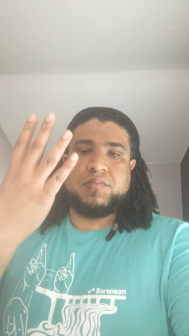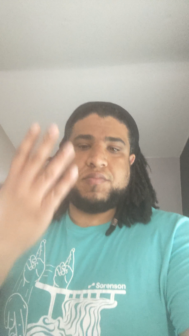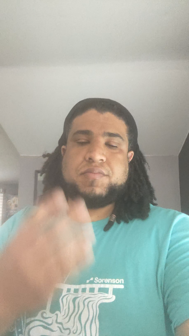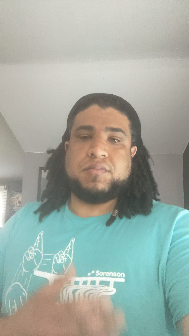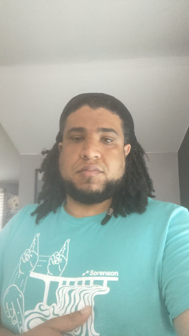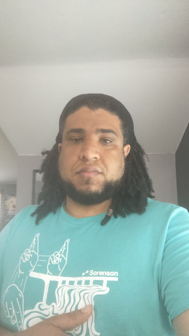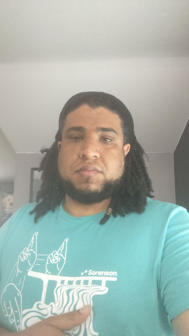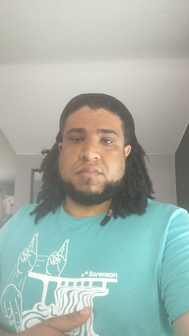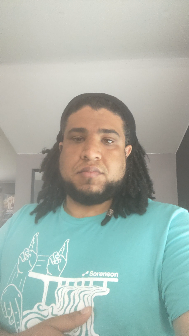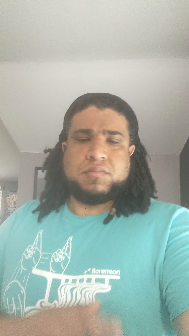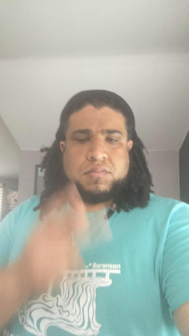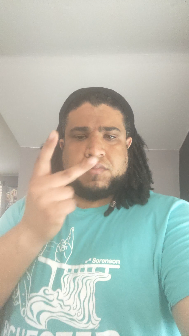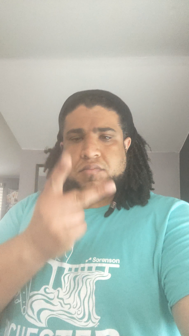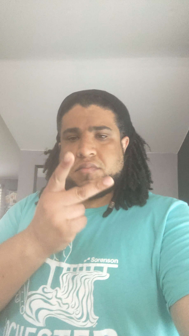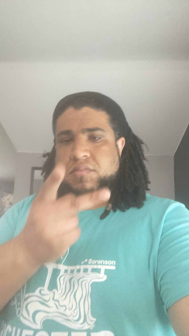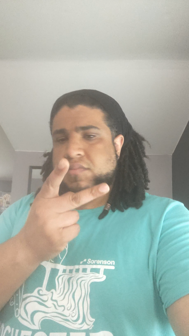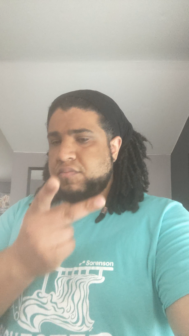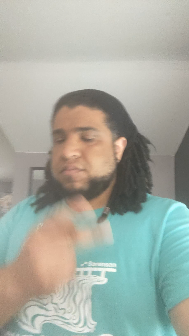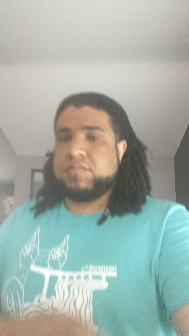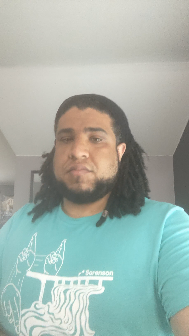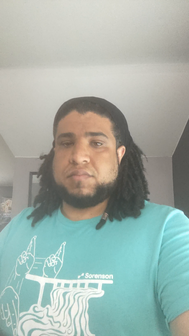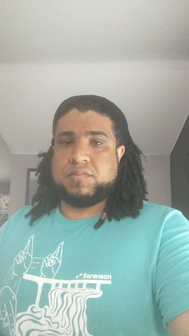careful